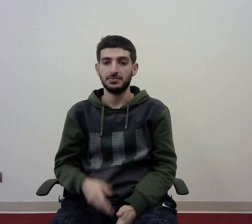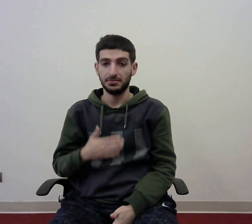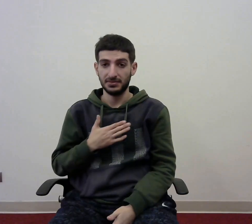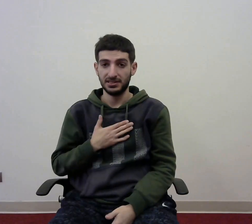mən